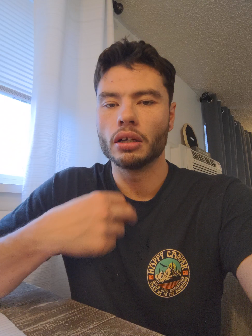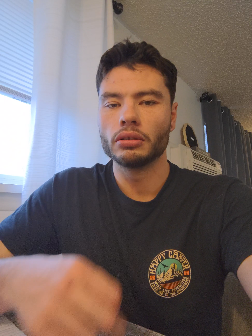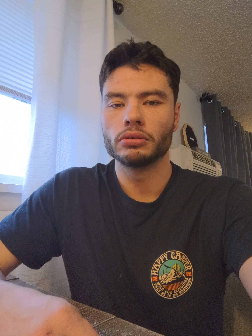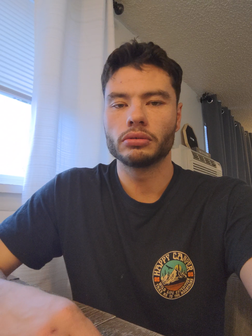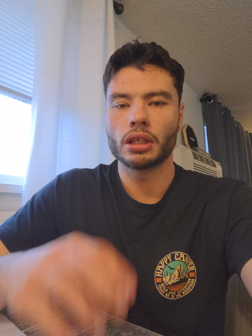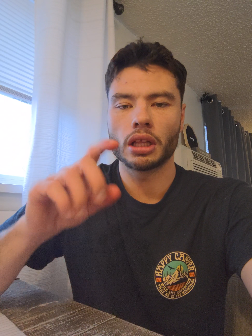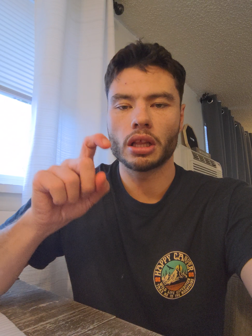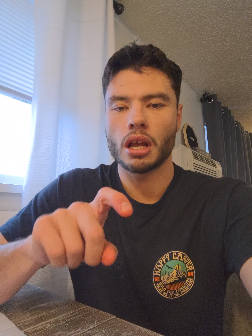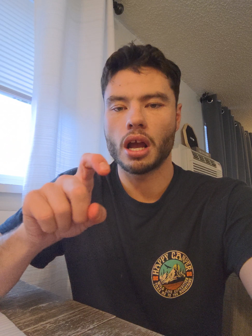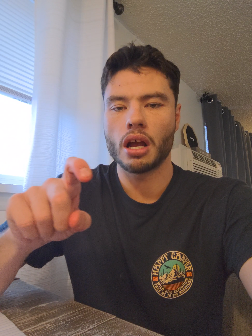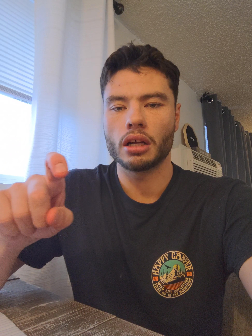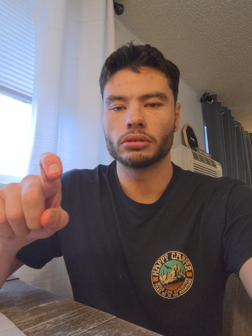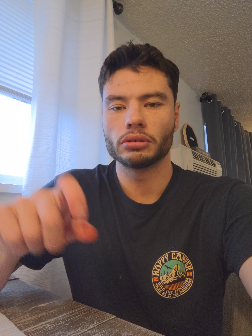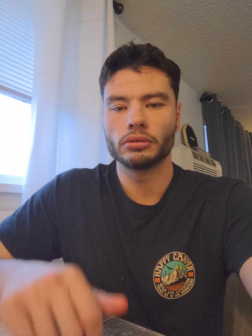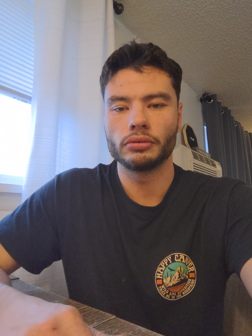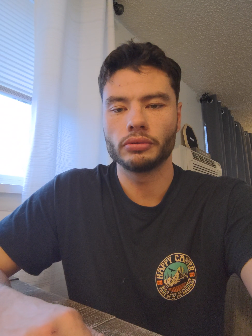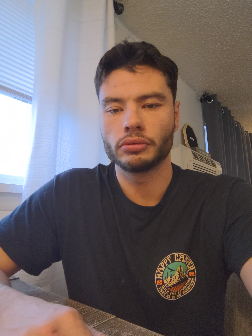closet